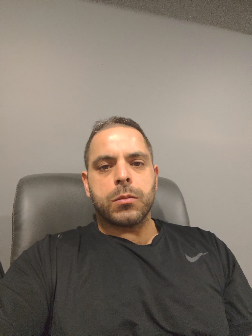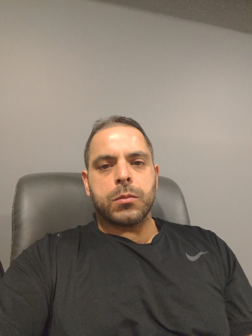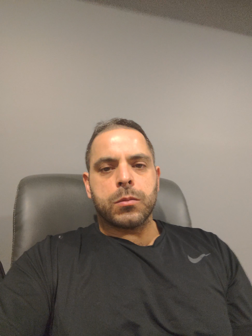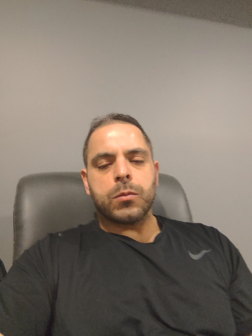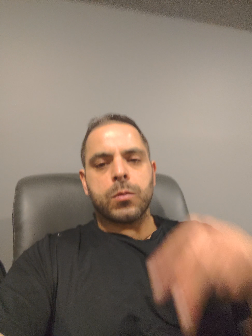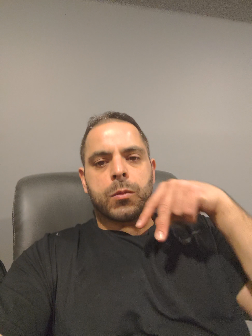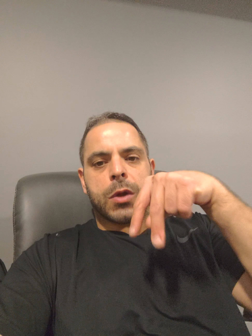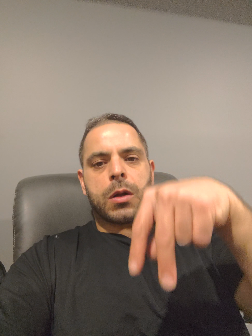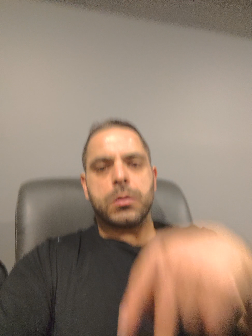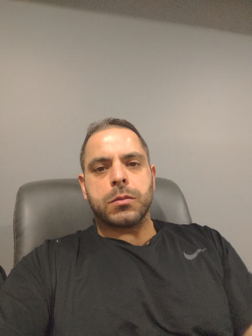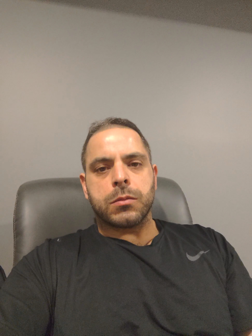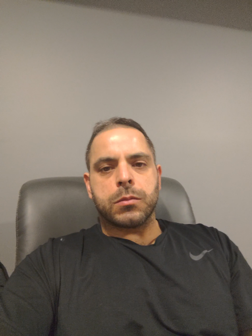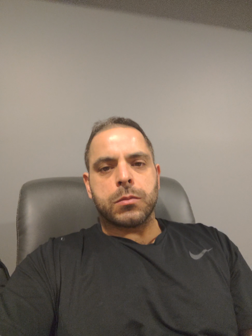ride